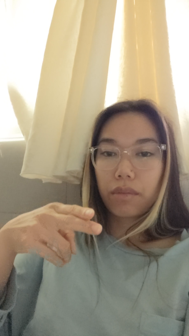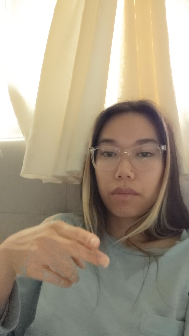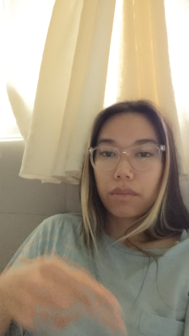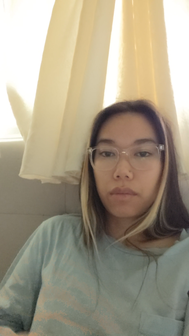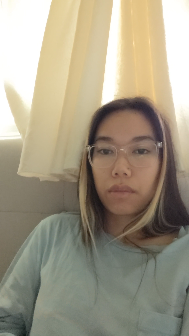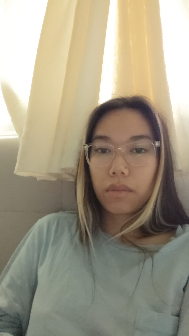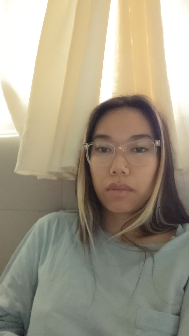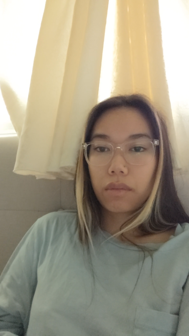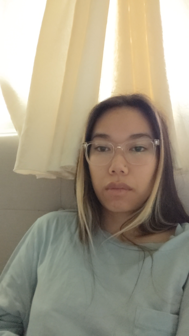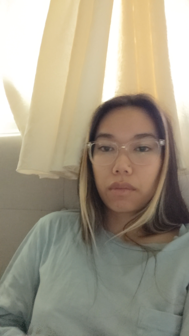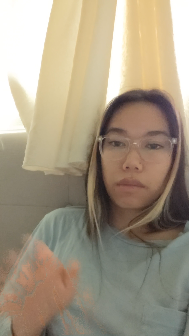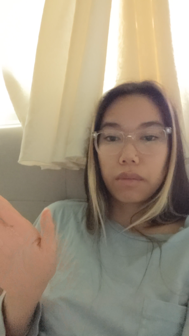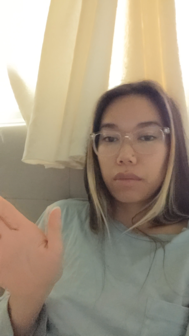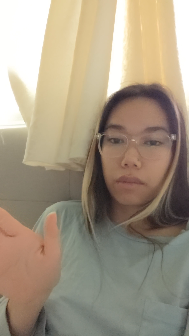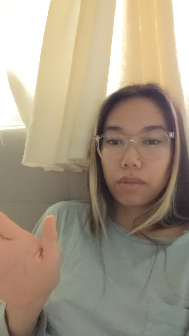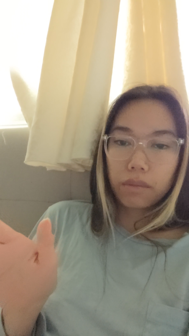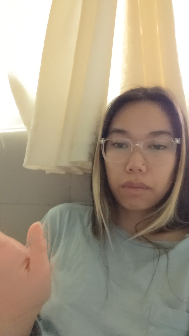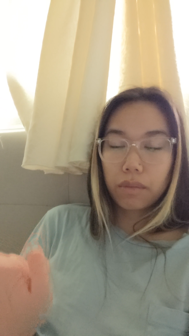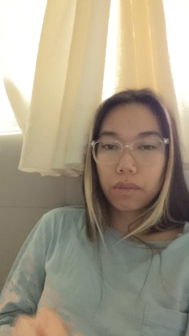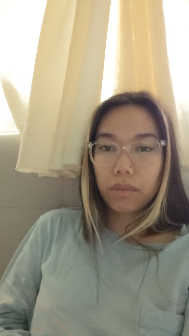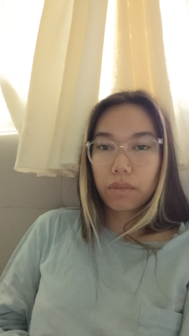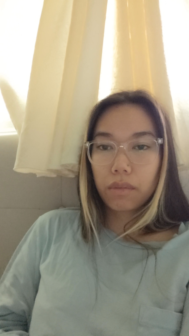penguin